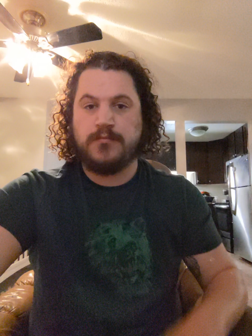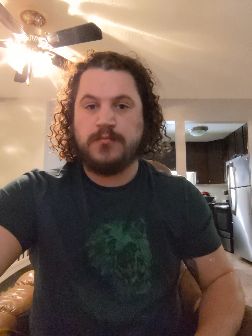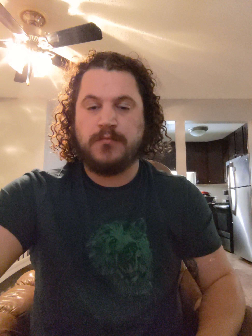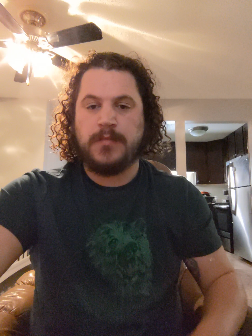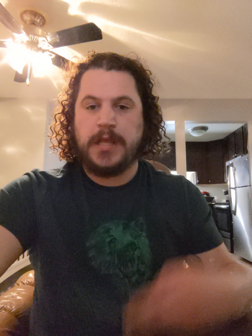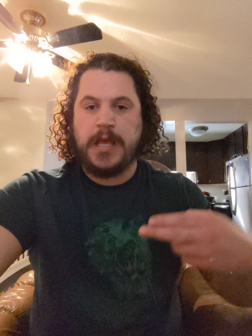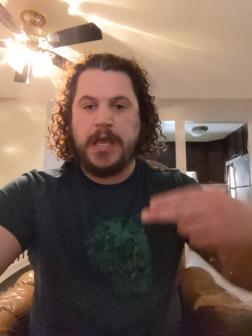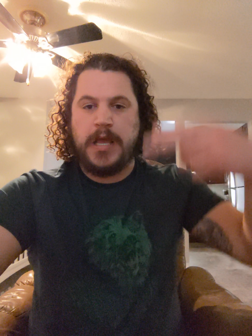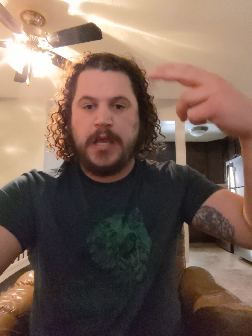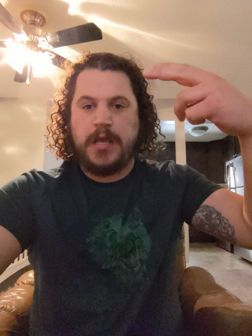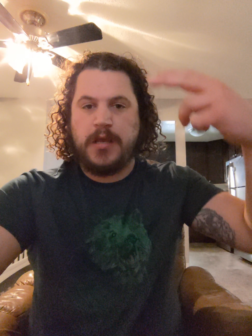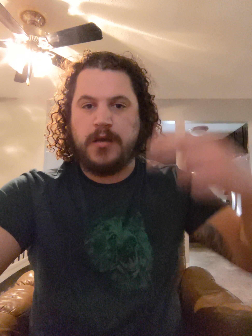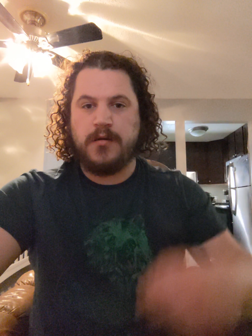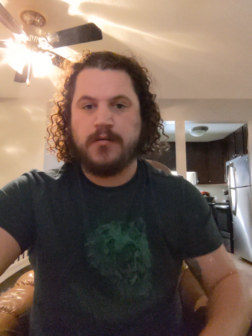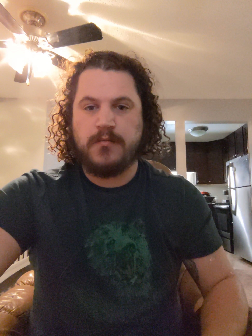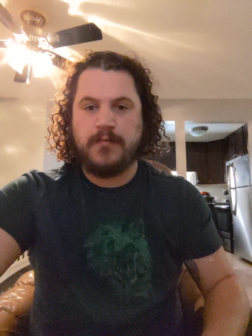high